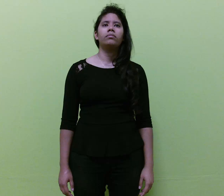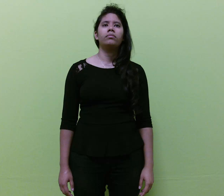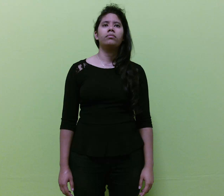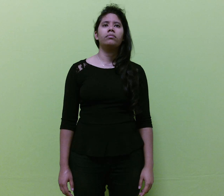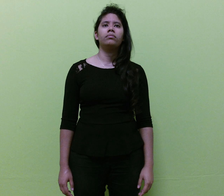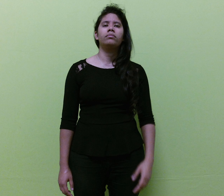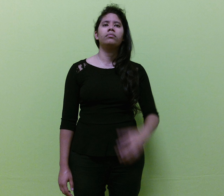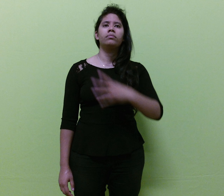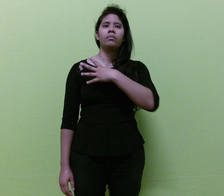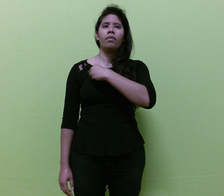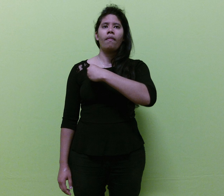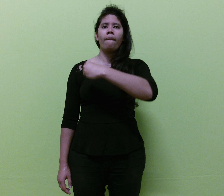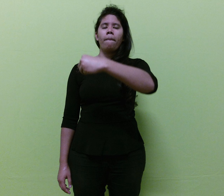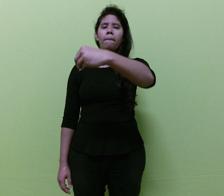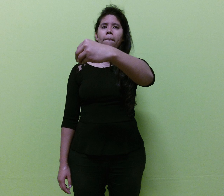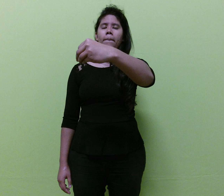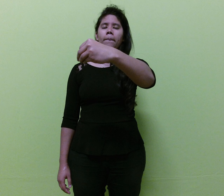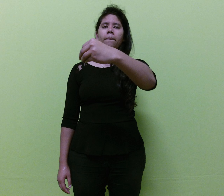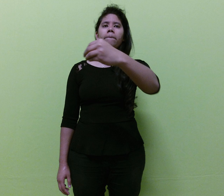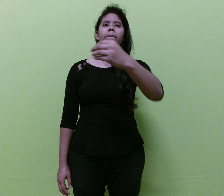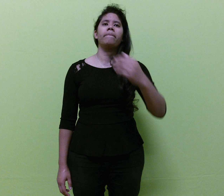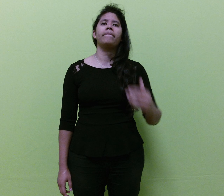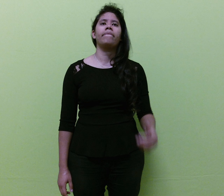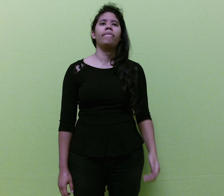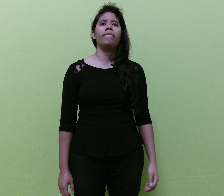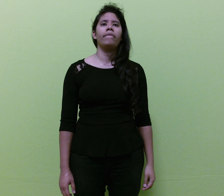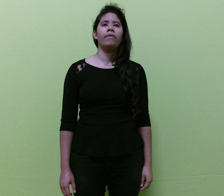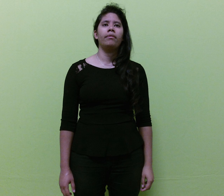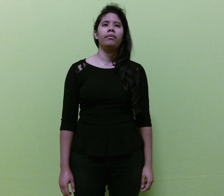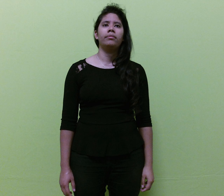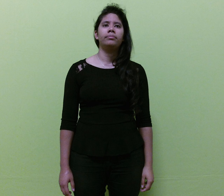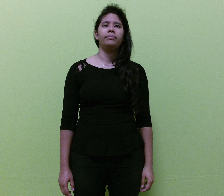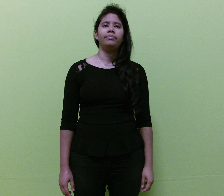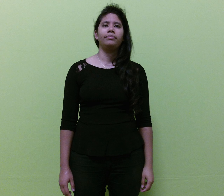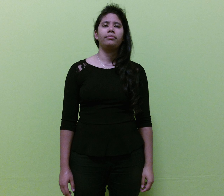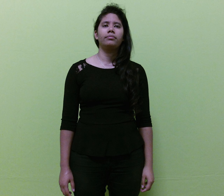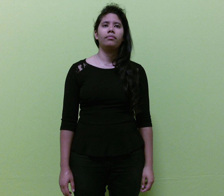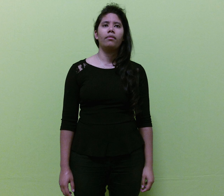filho